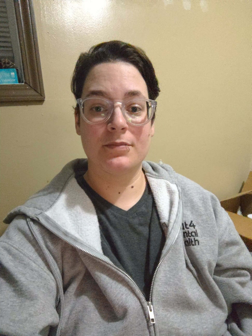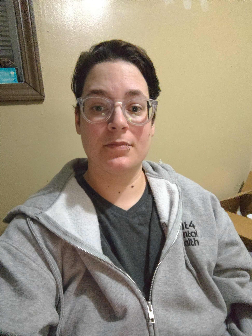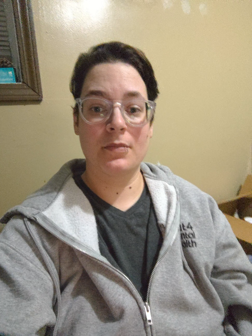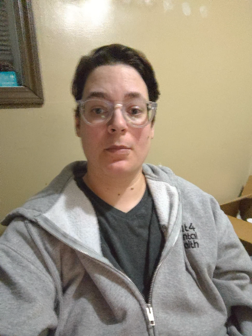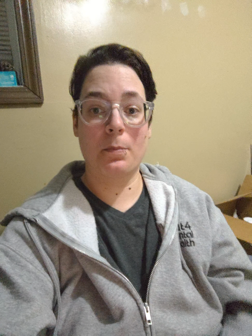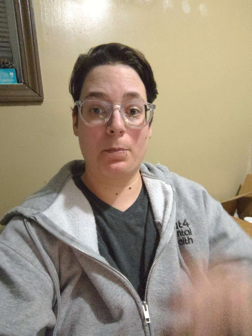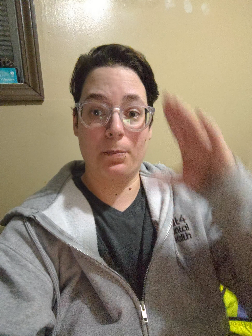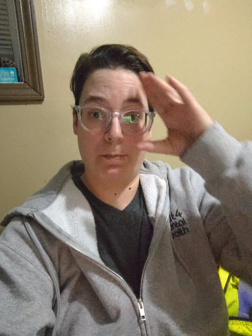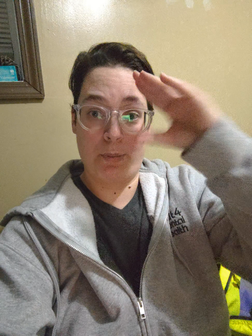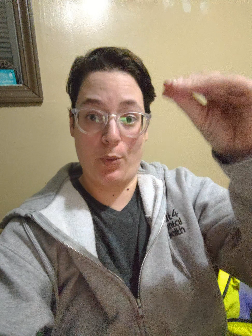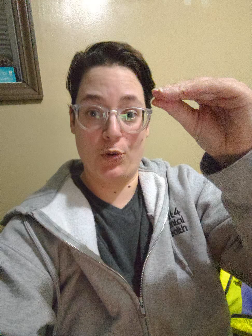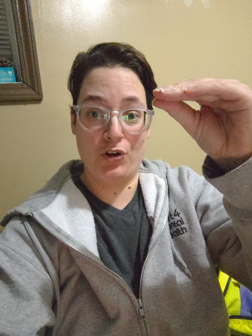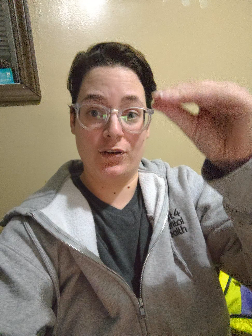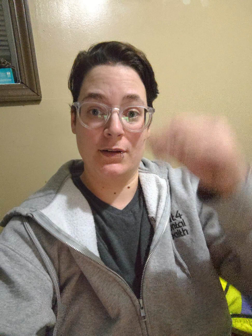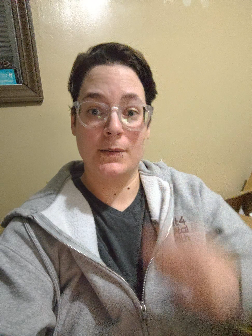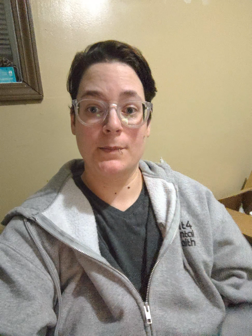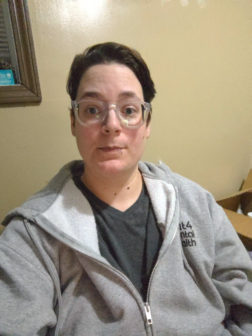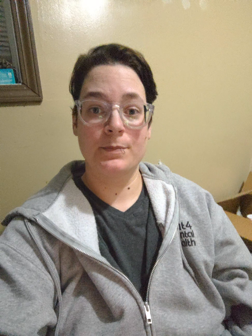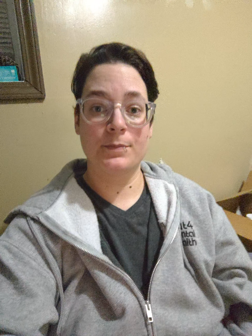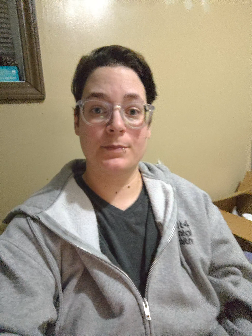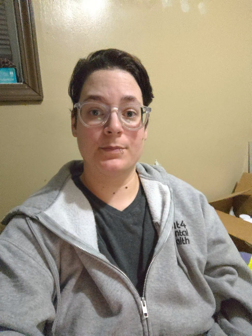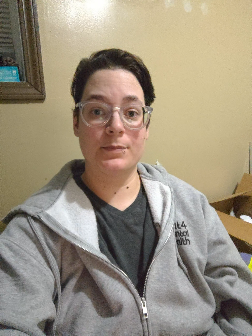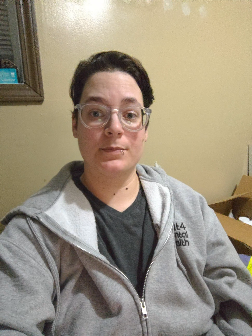boy